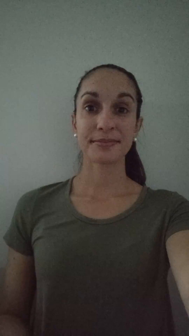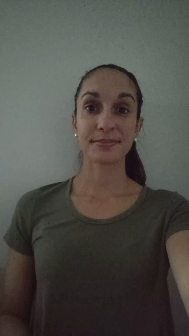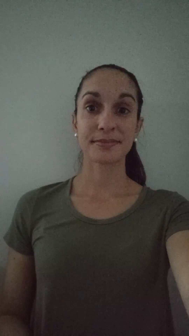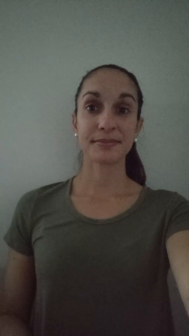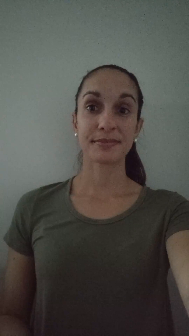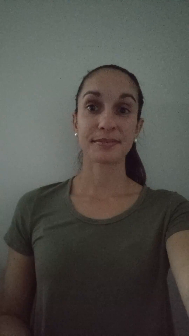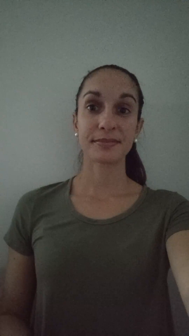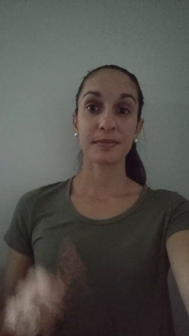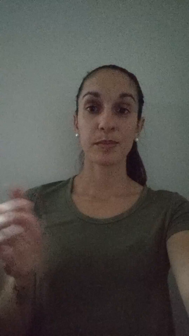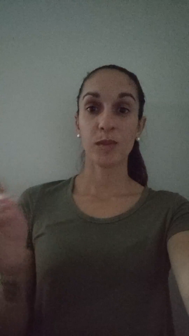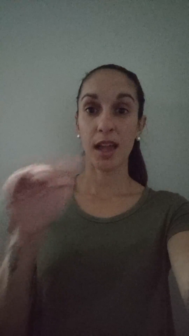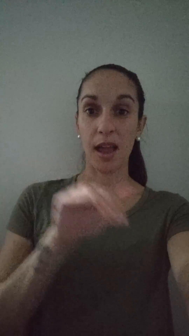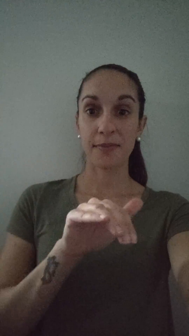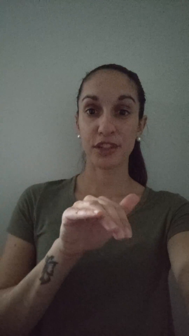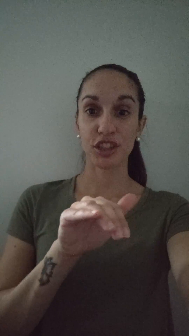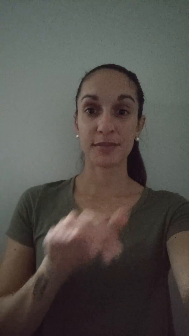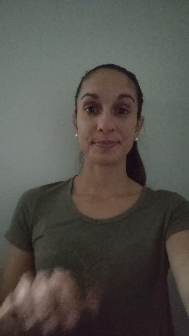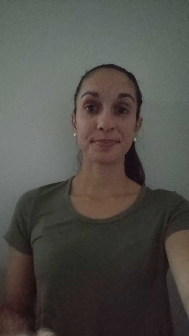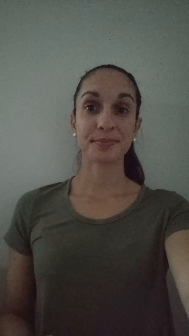cover